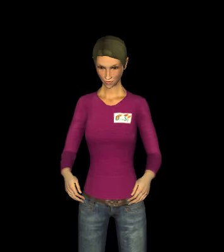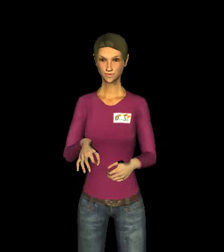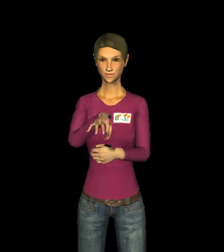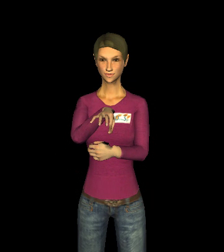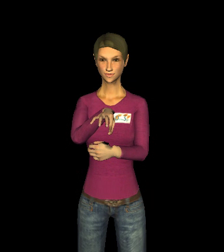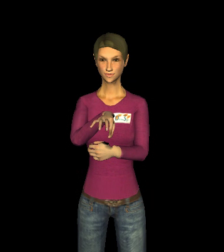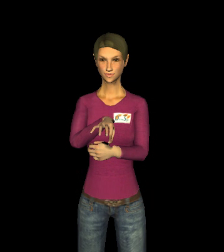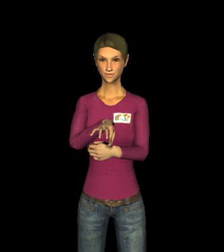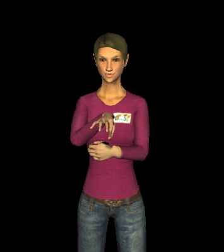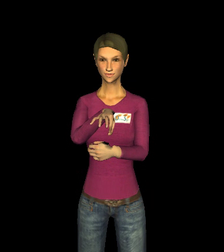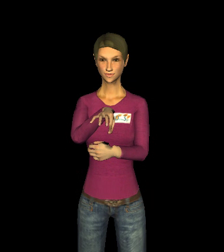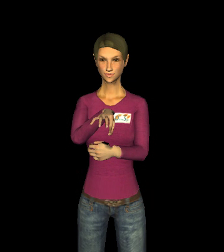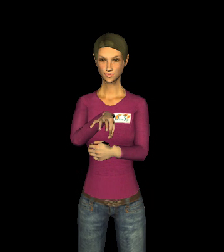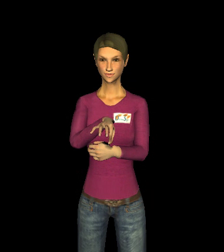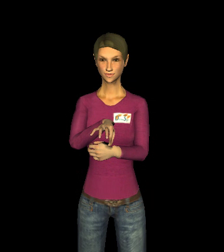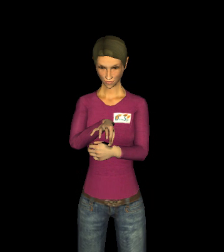شاي